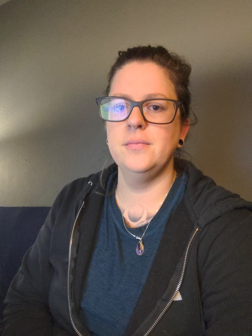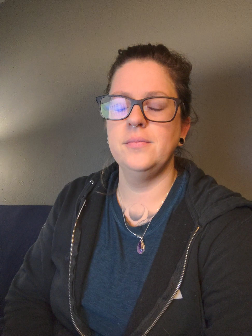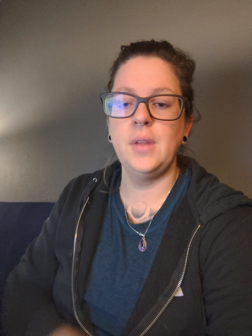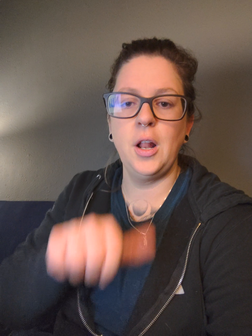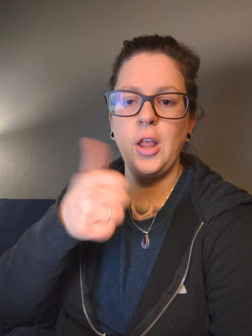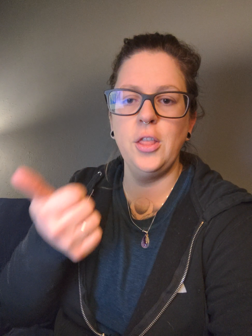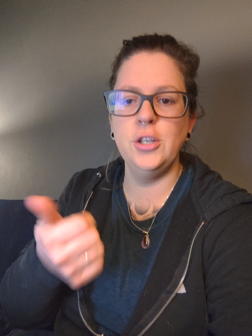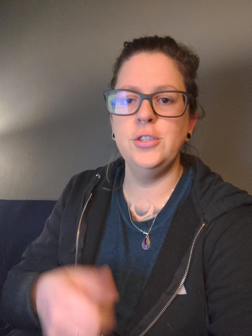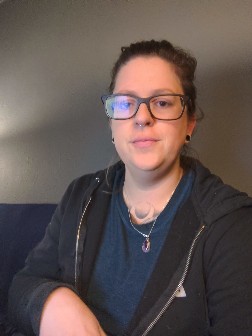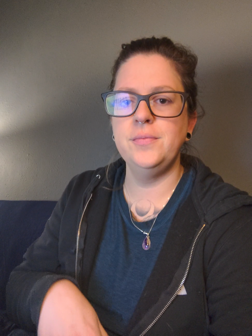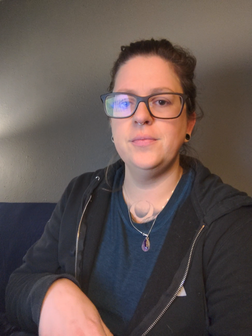another